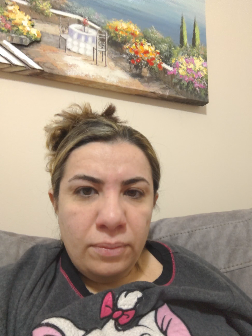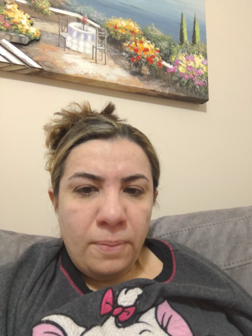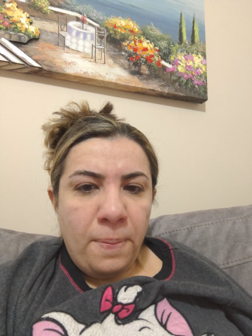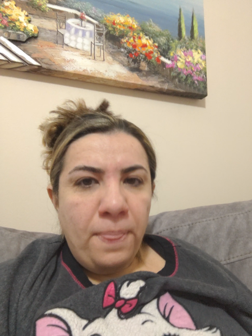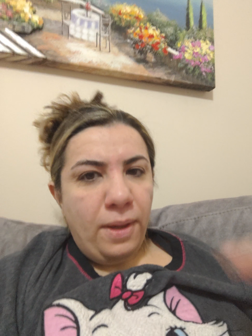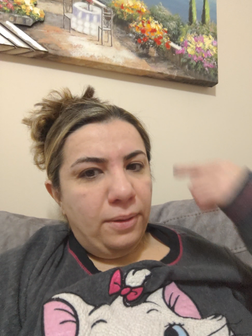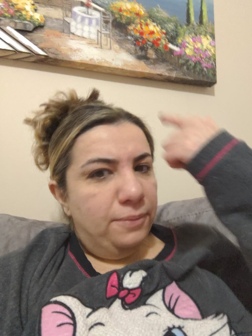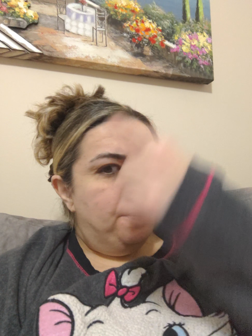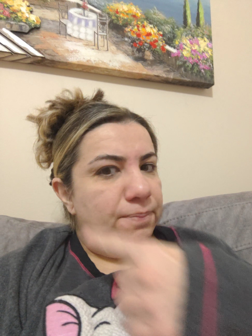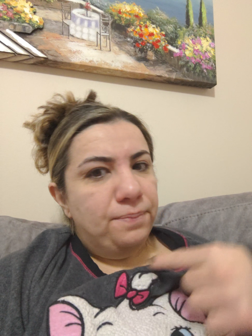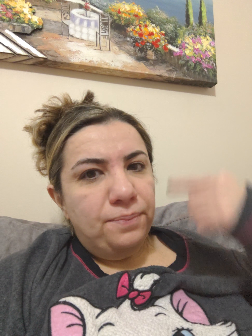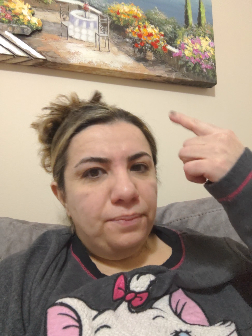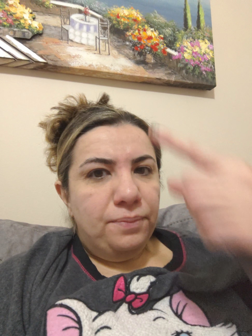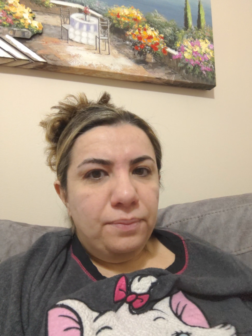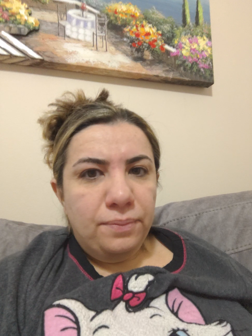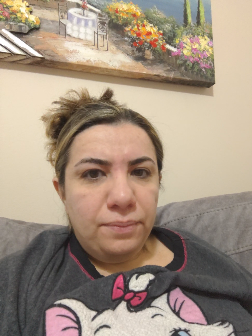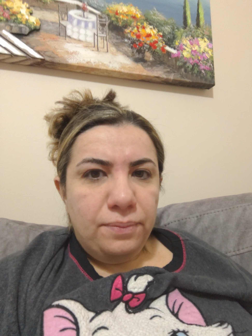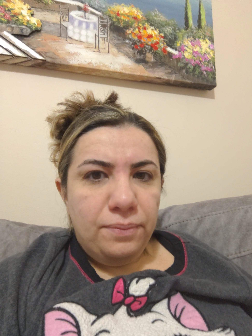face